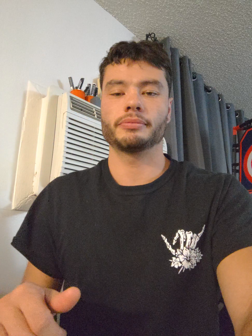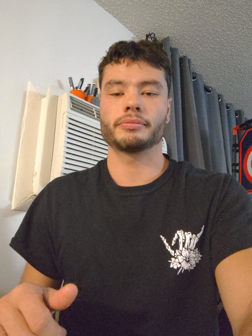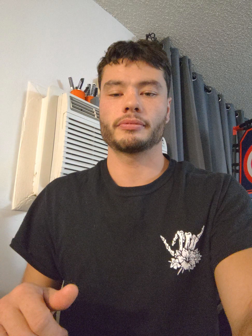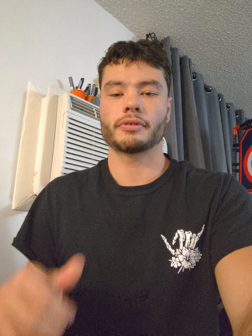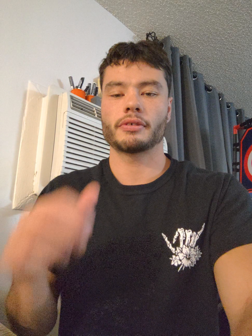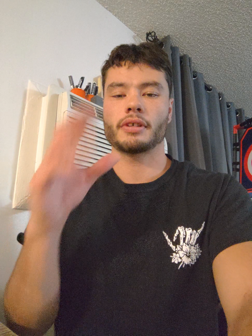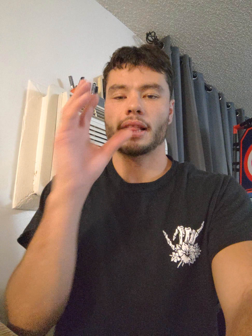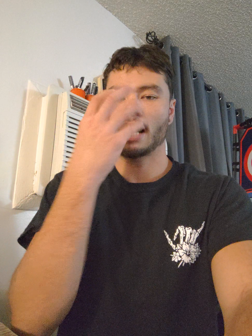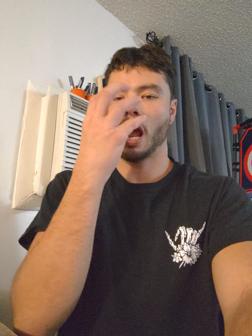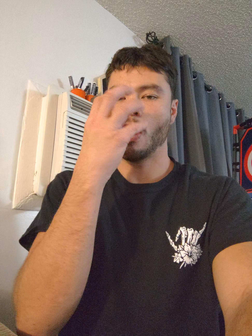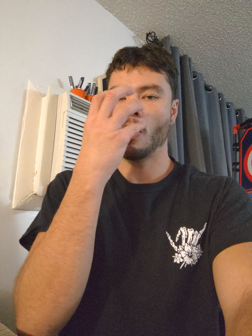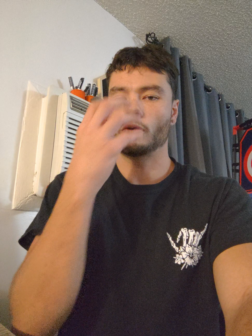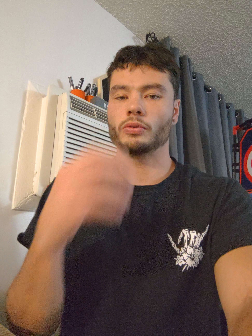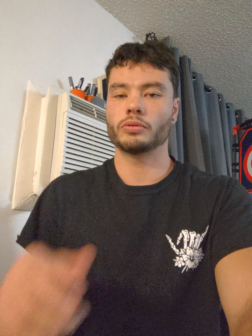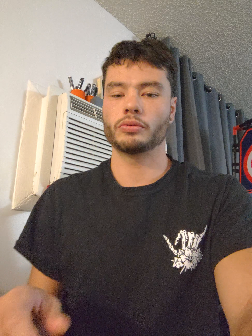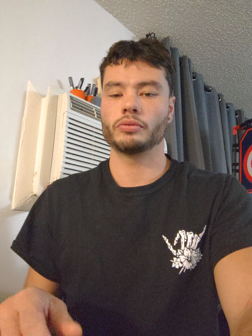clown